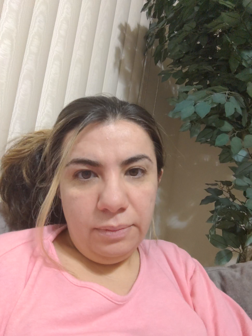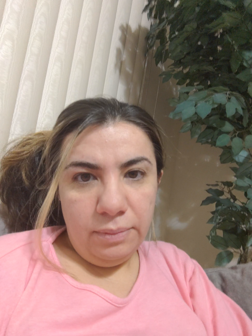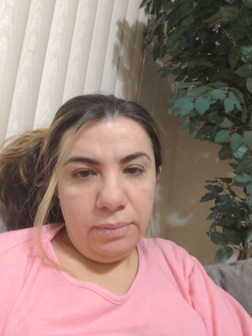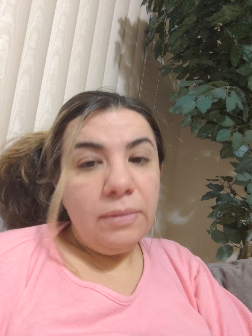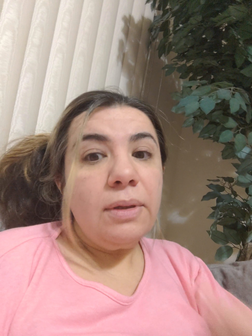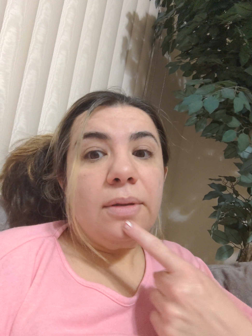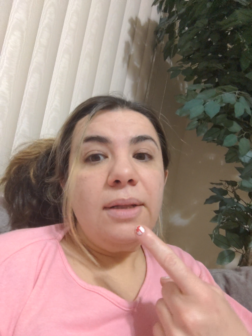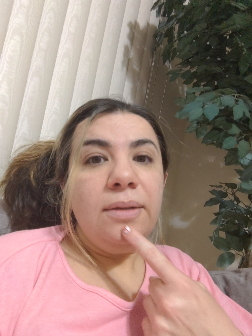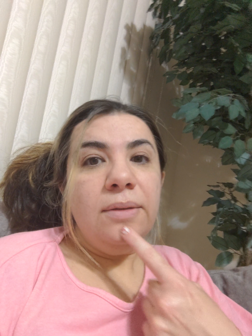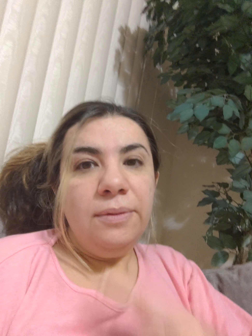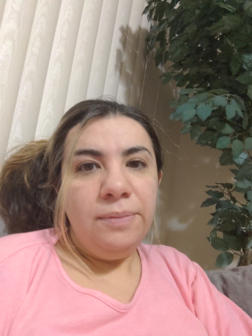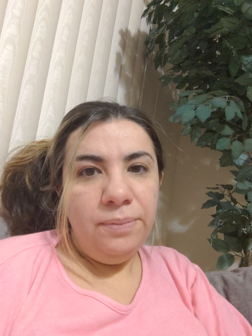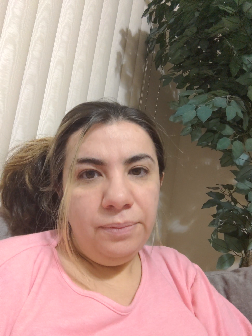say